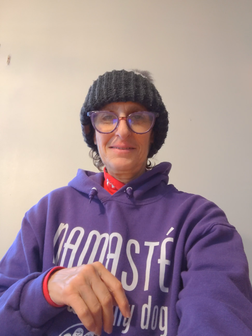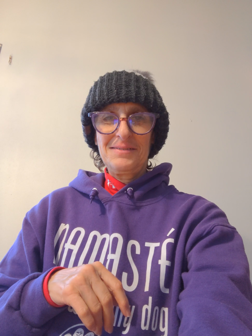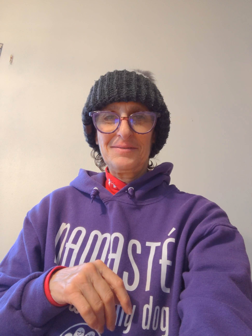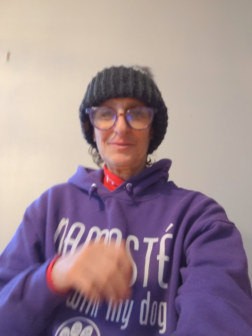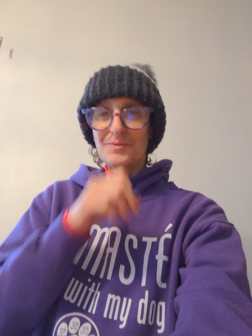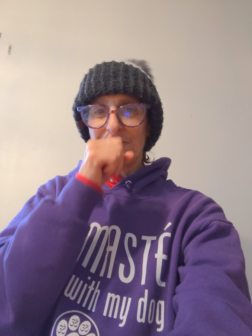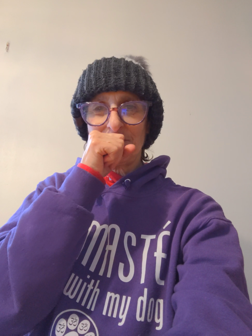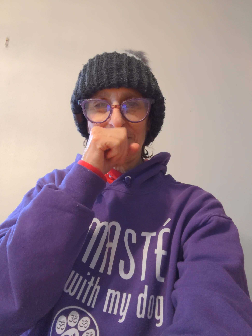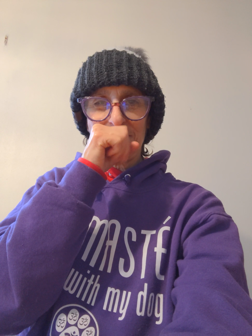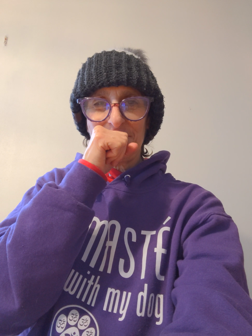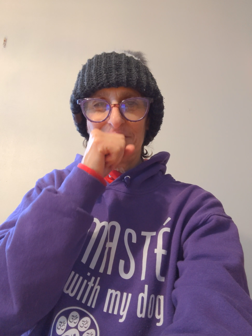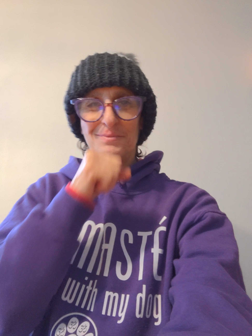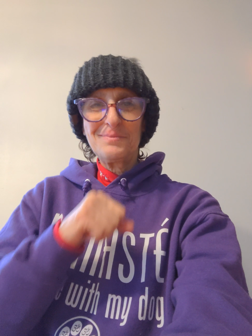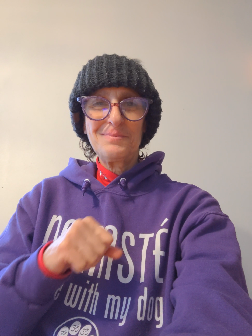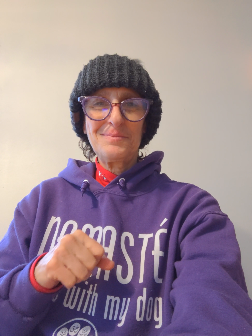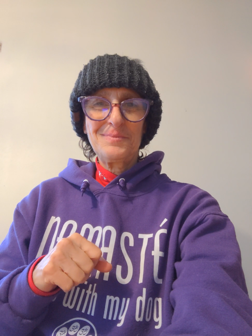orange